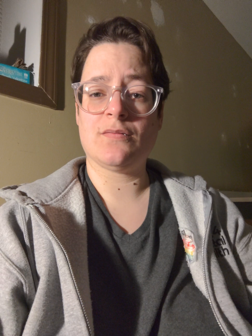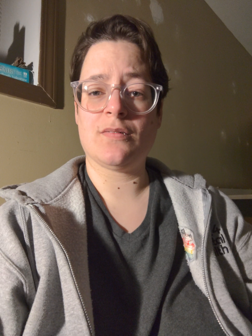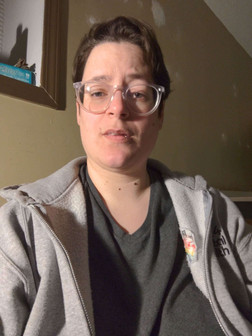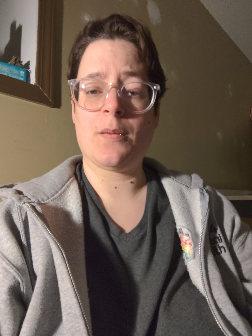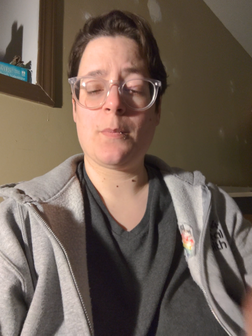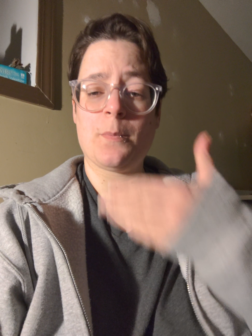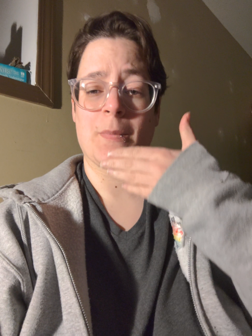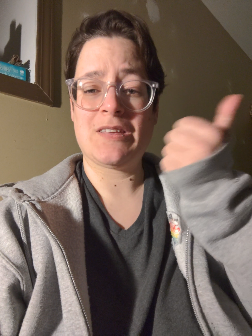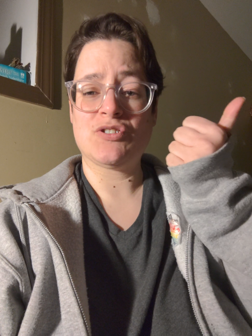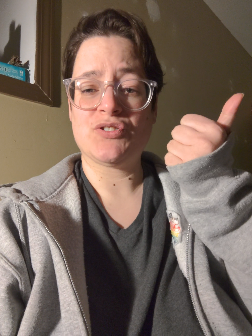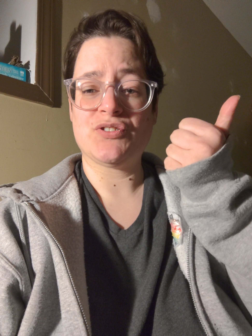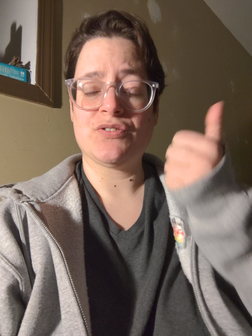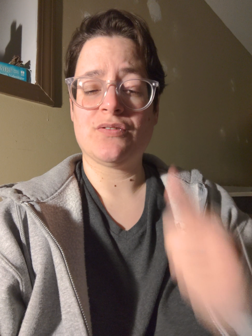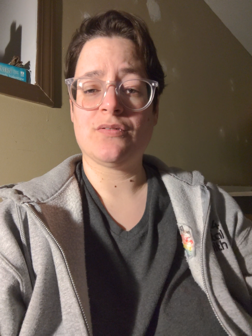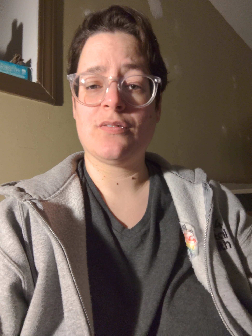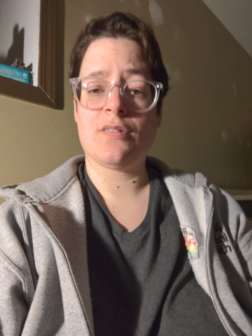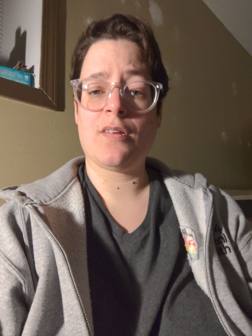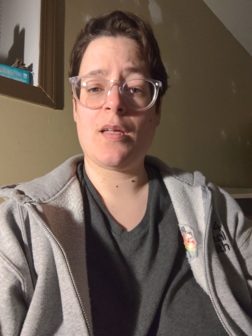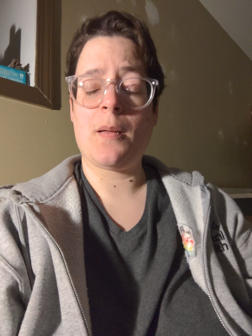better